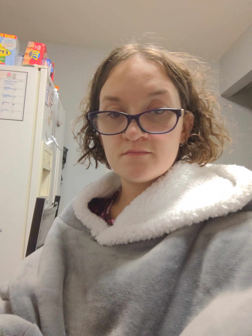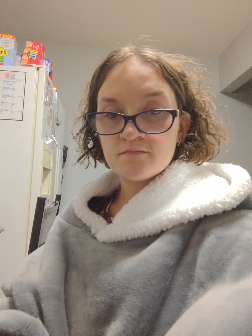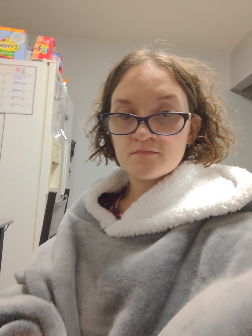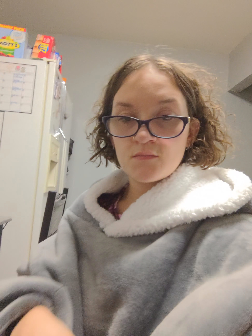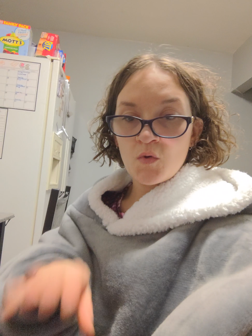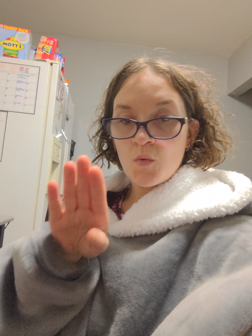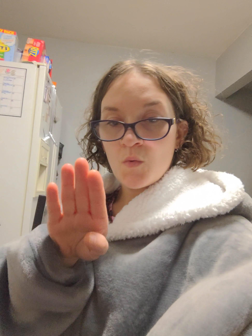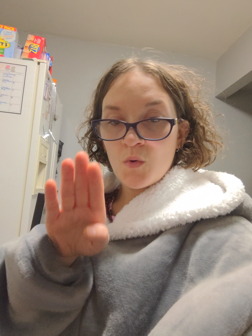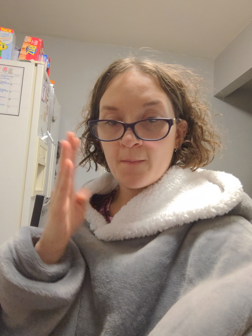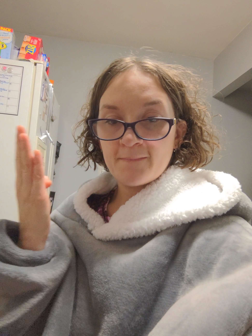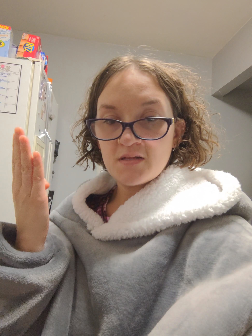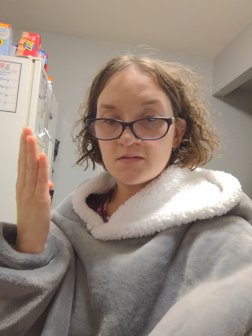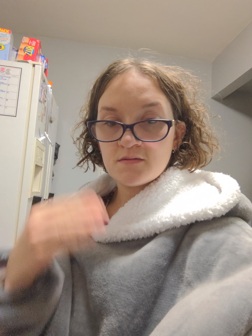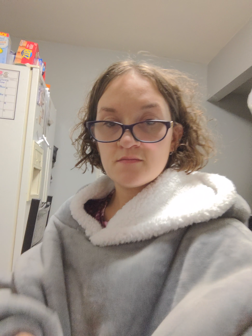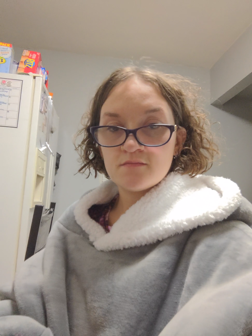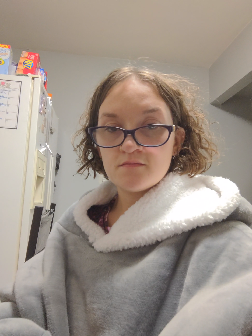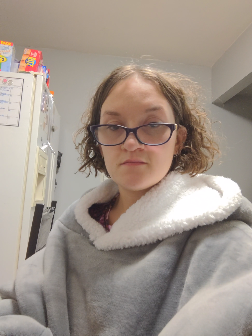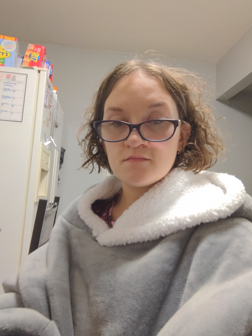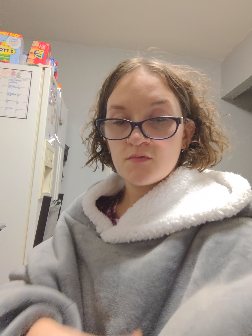open